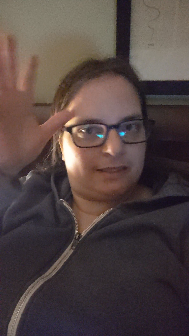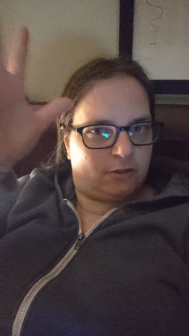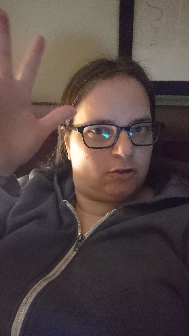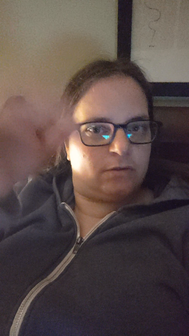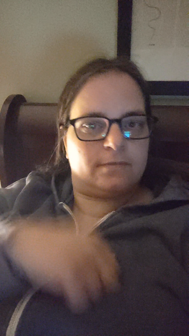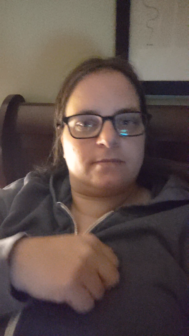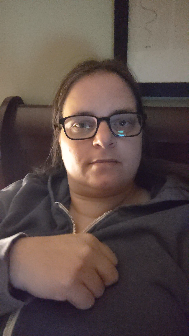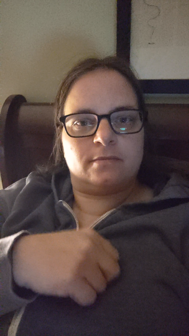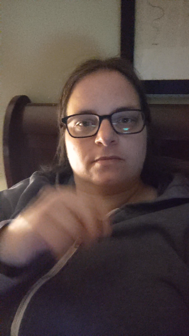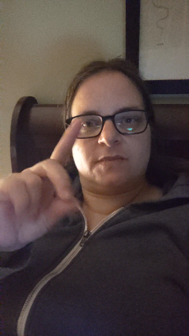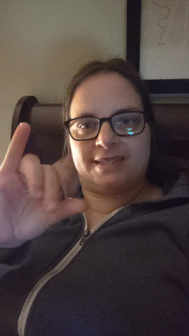did